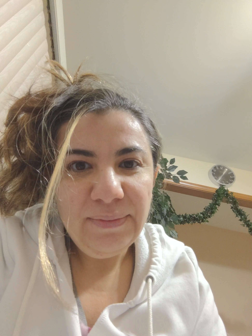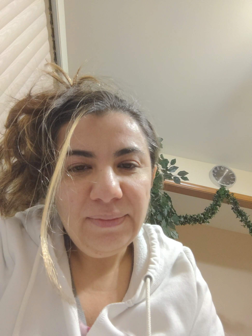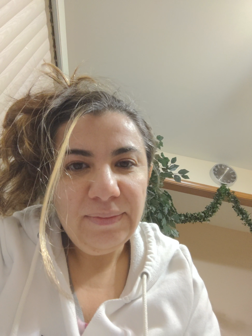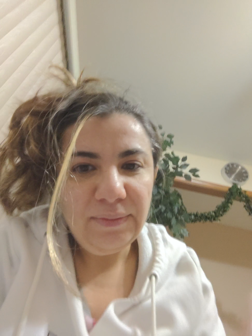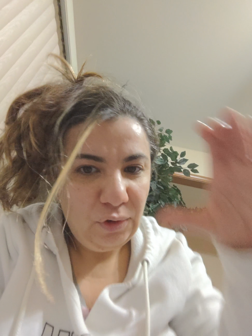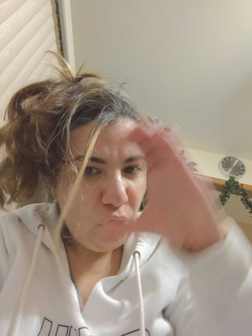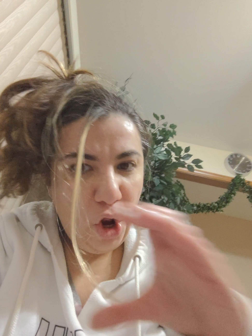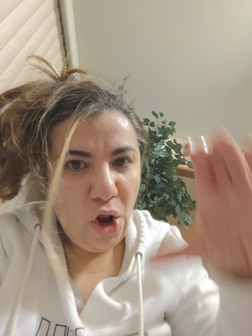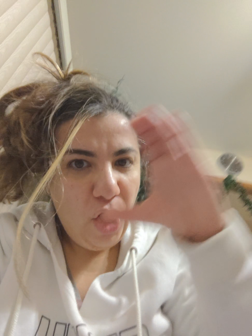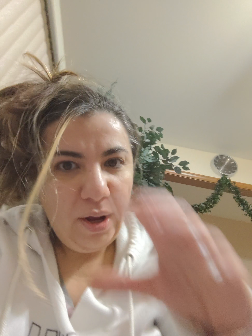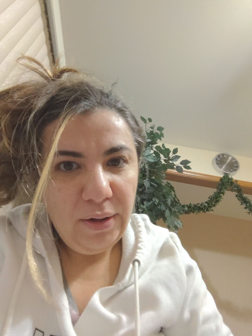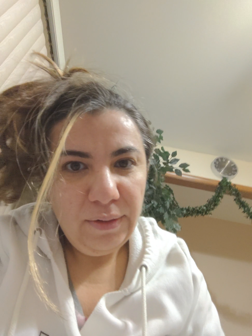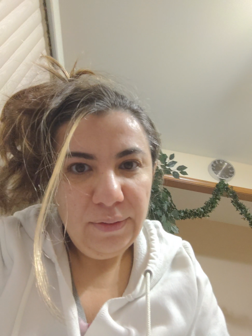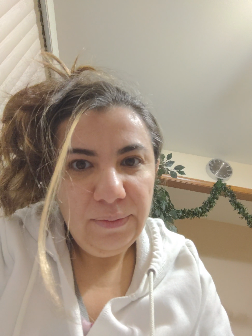look